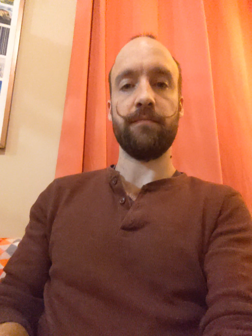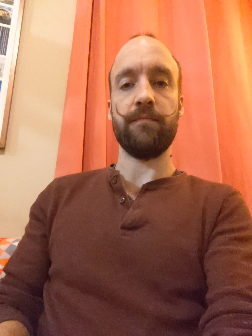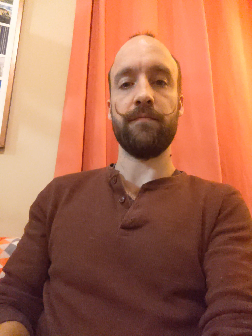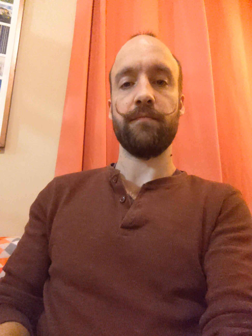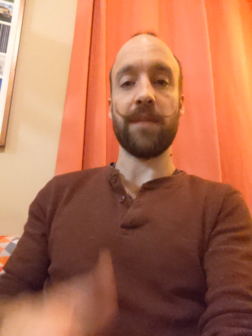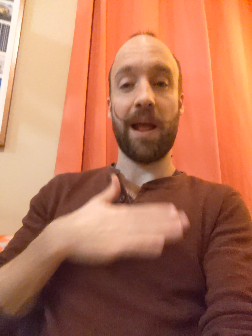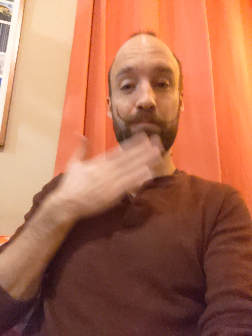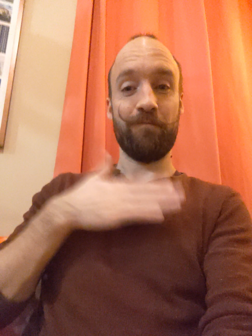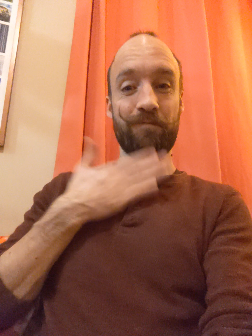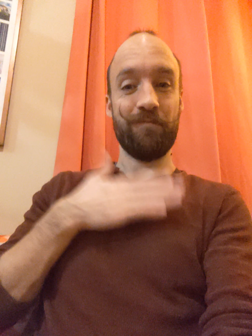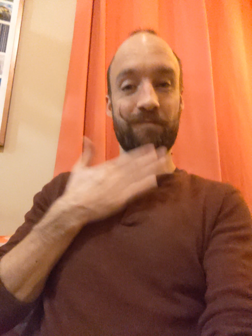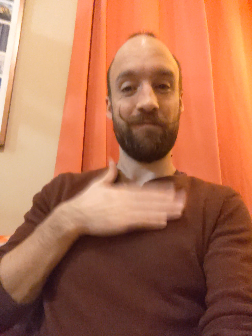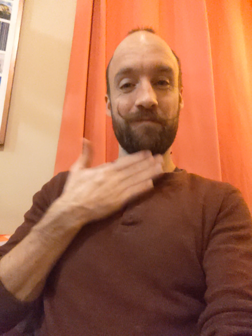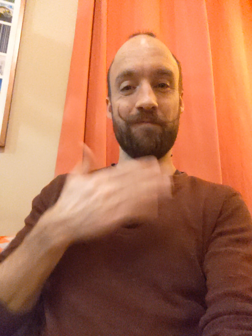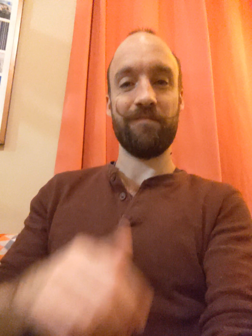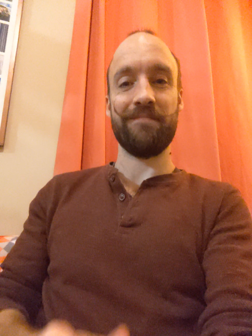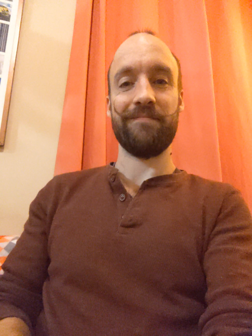happy